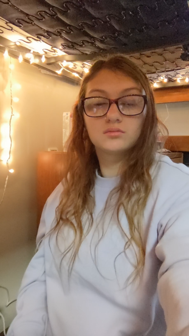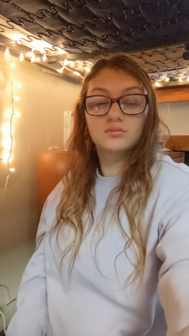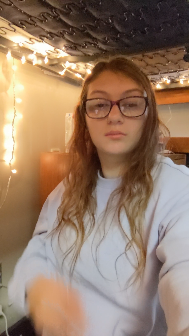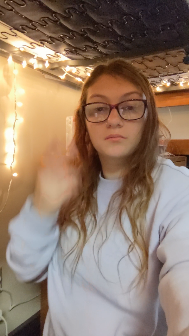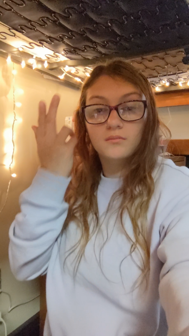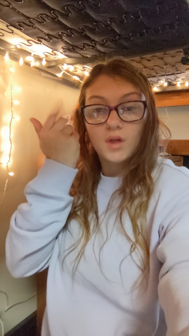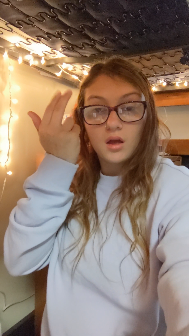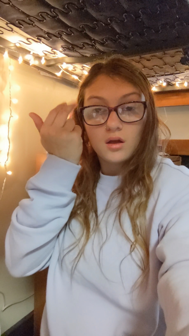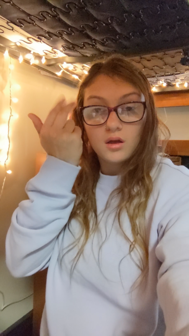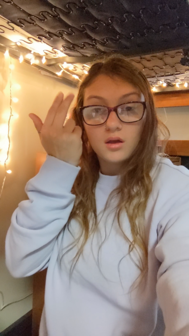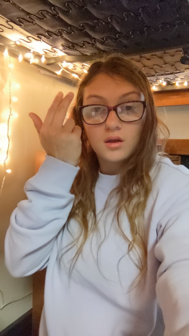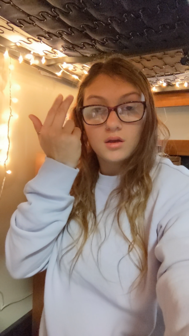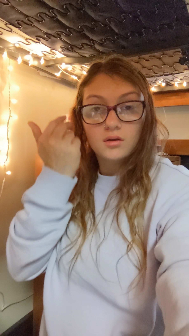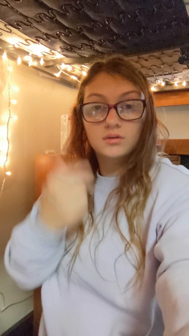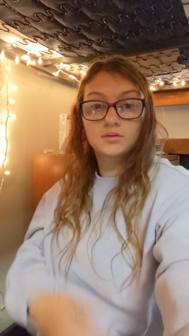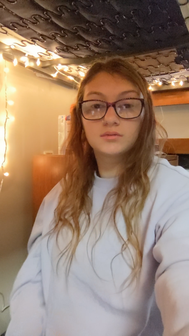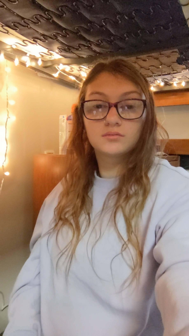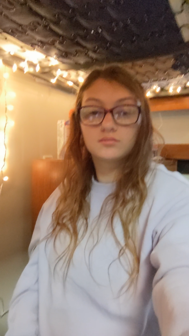bunny